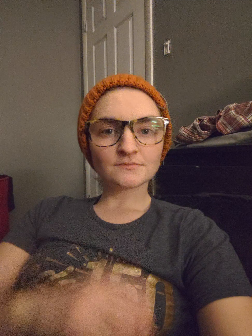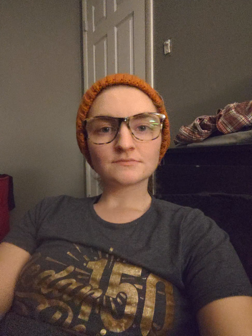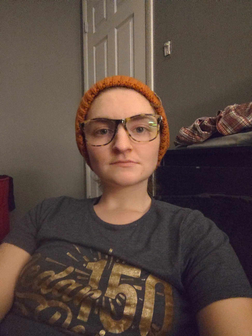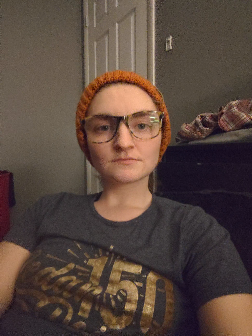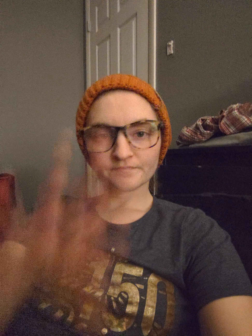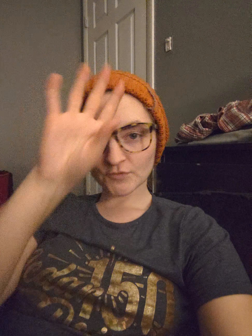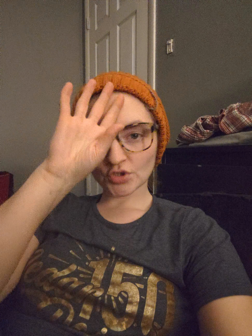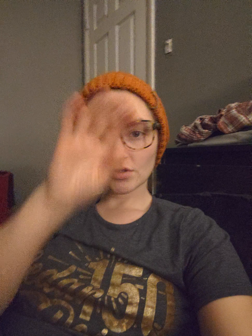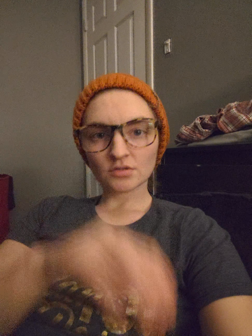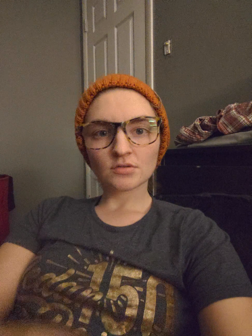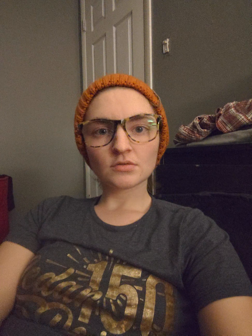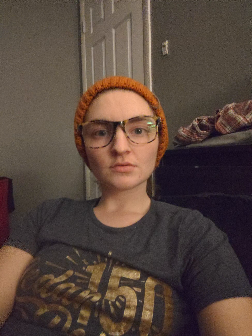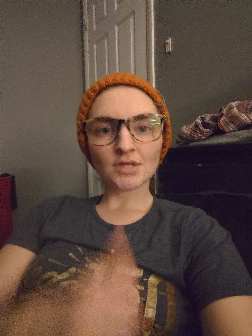fireman